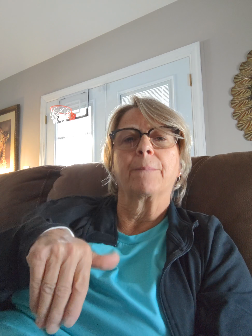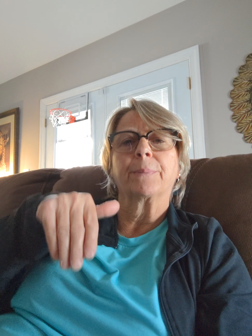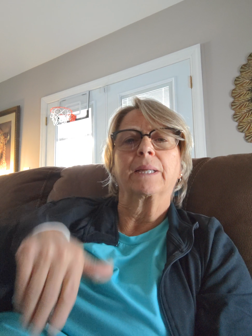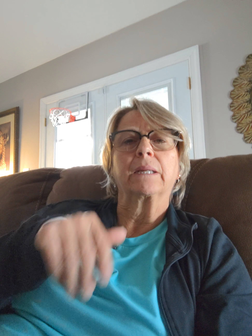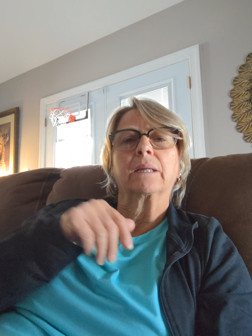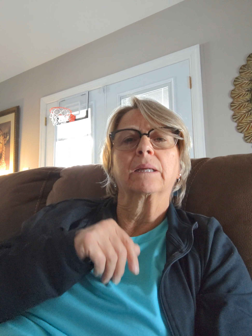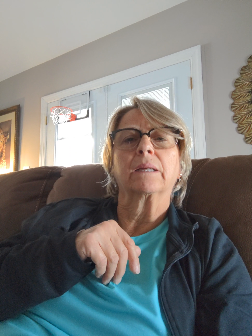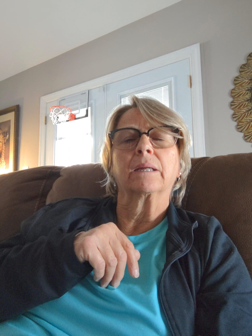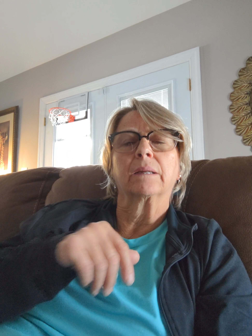puppy